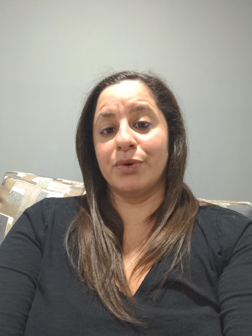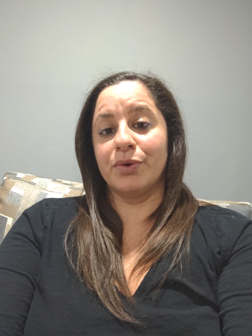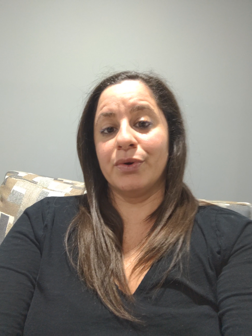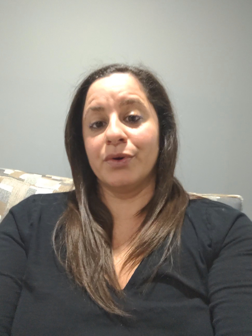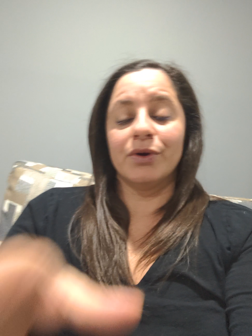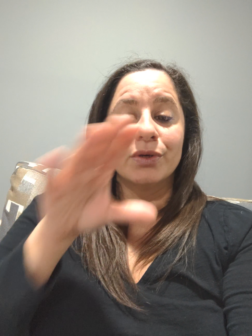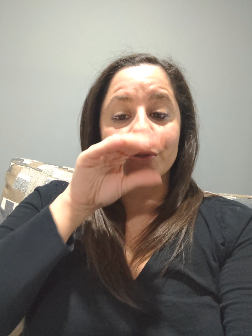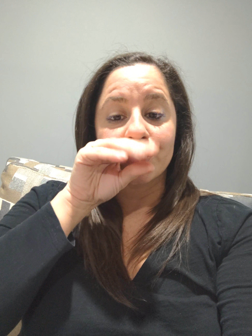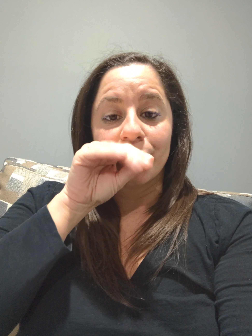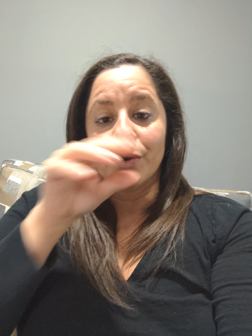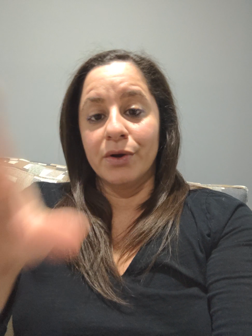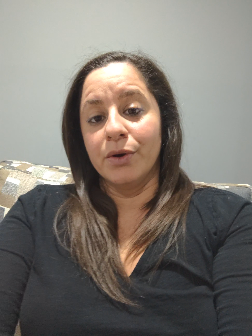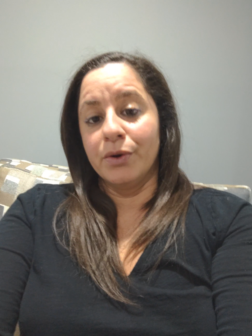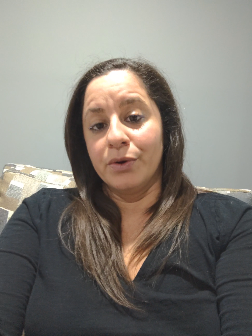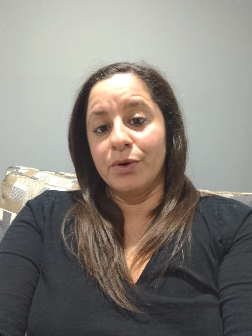goose